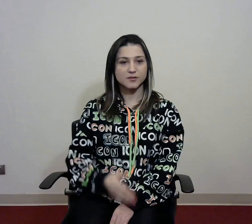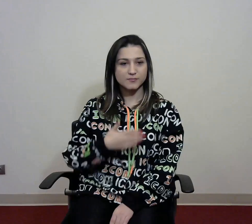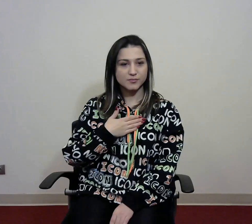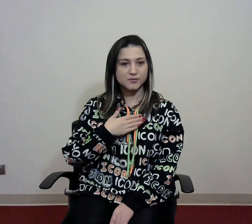mənim